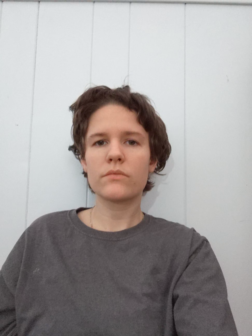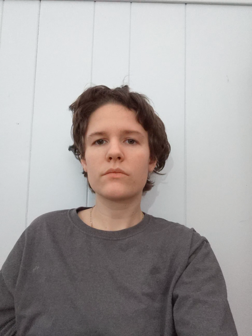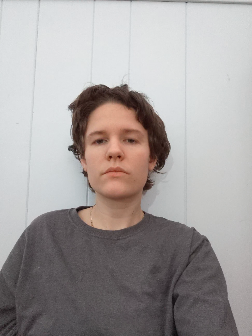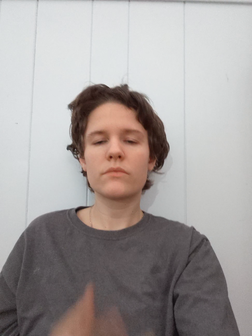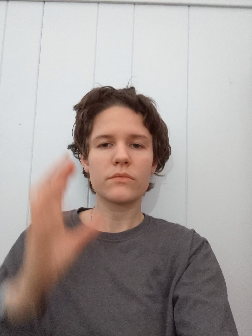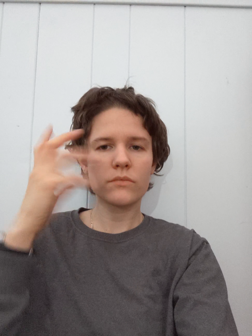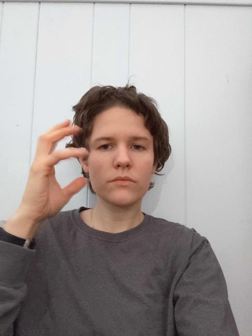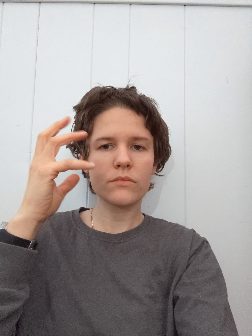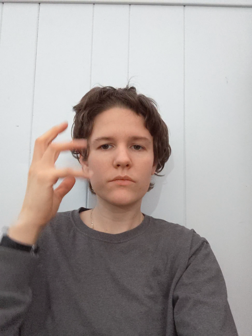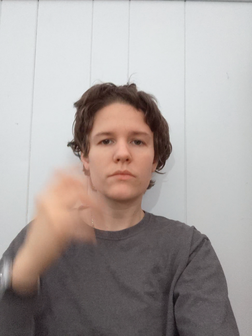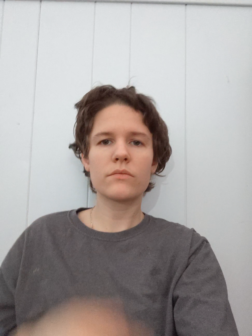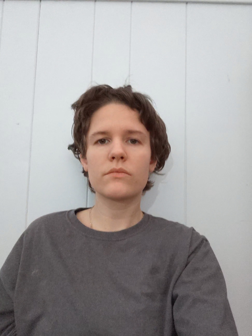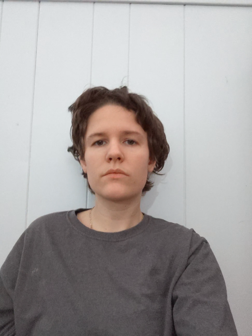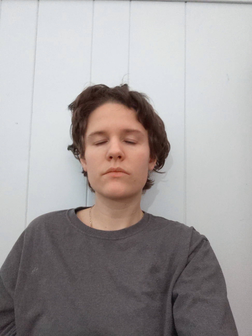radio